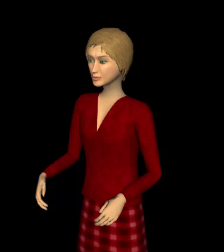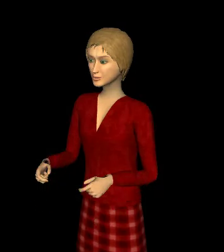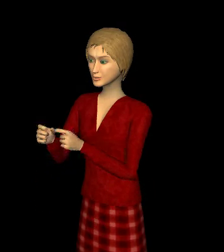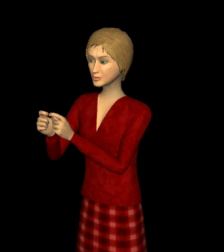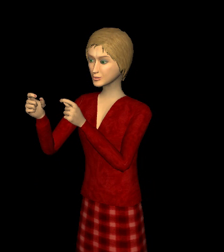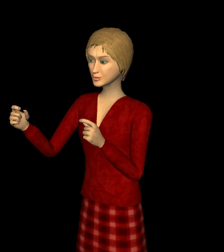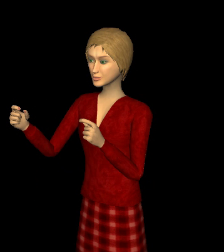شركة